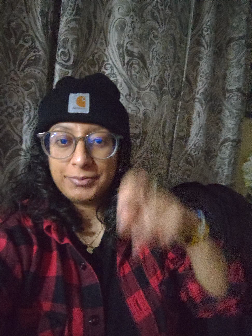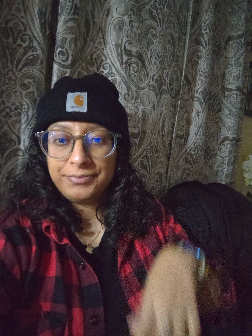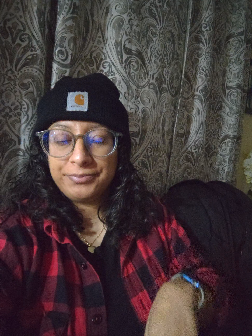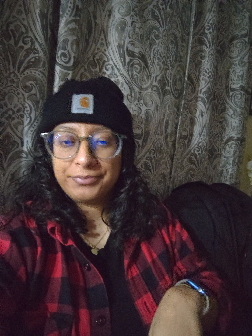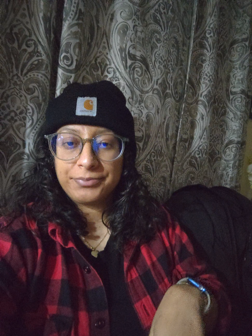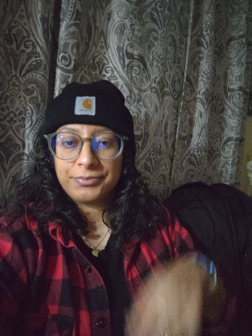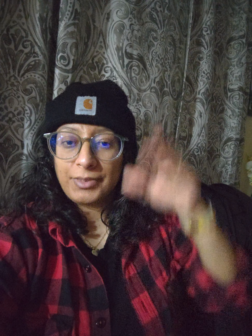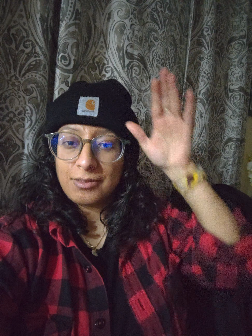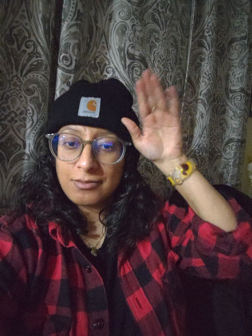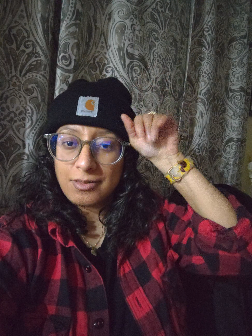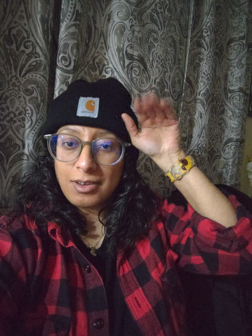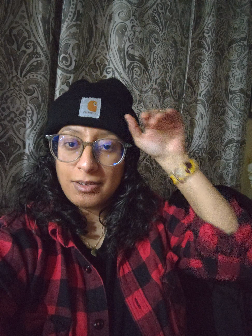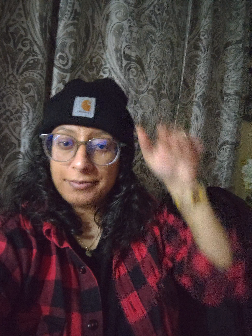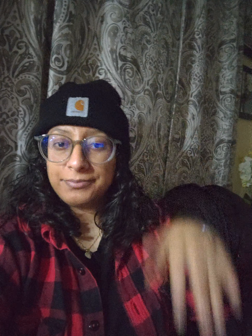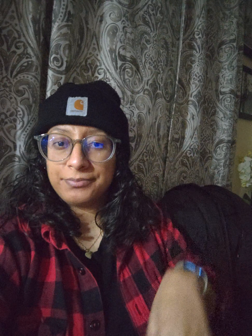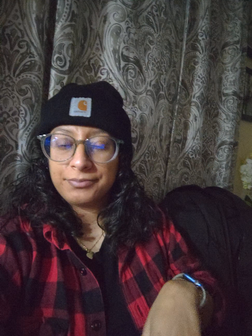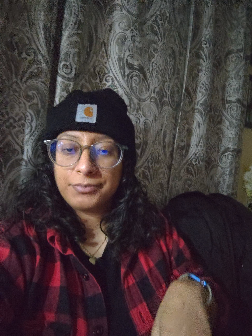donkey